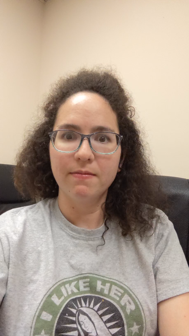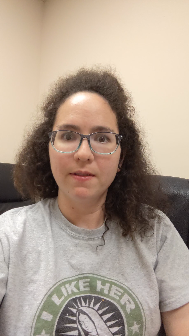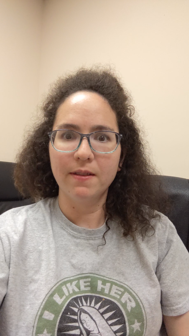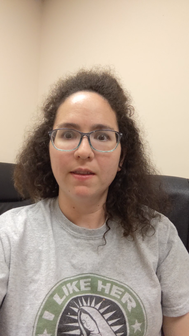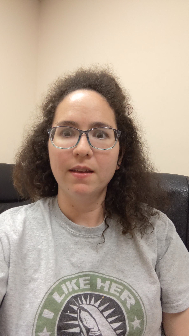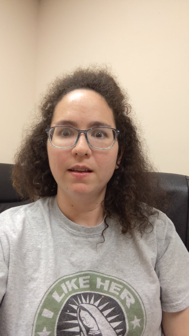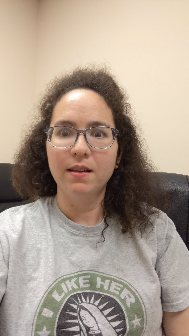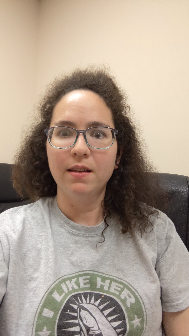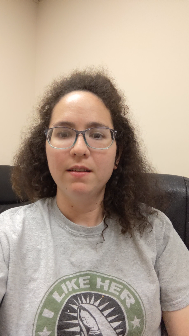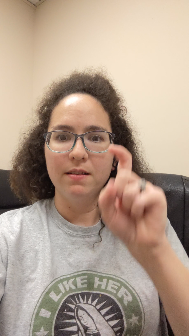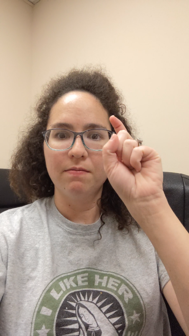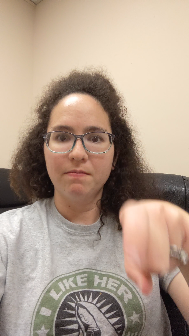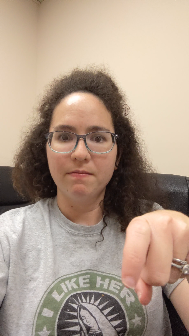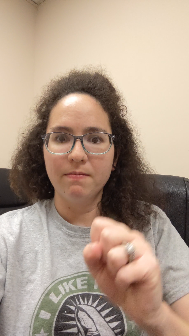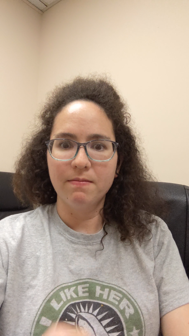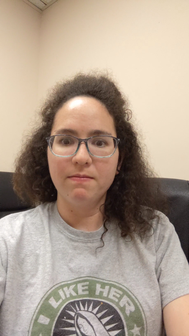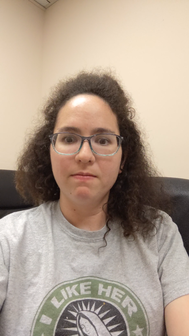must